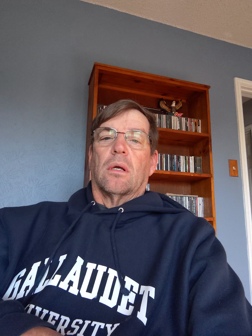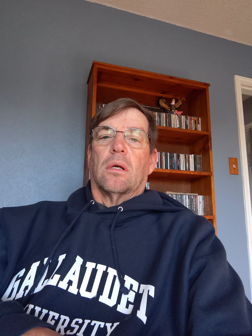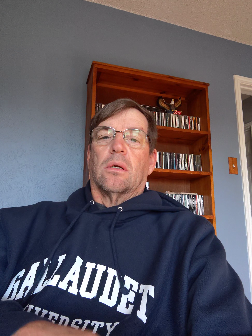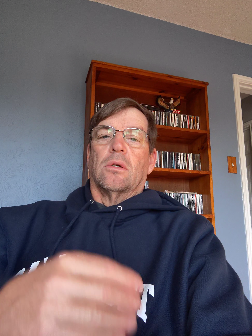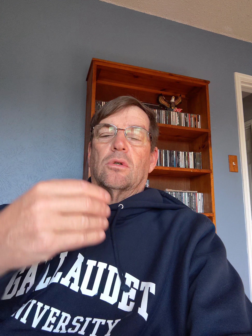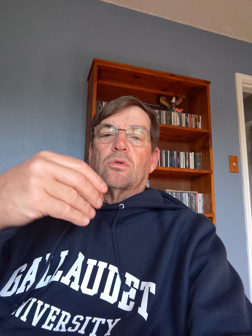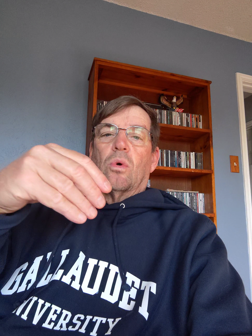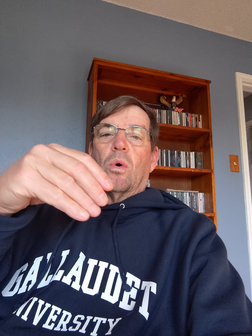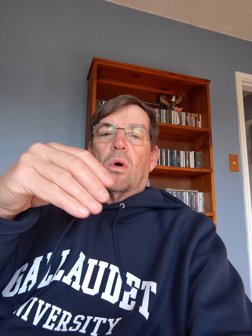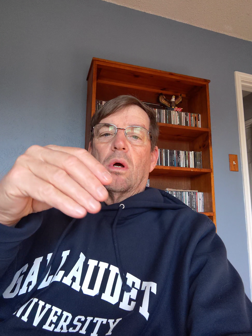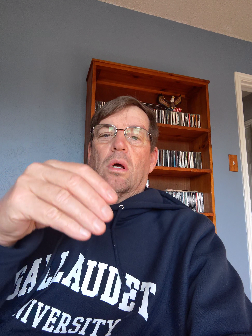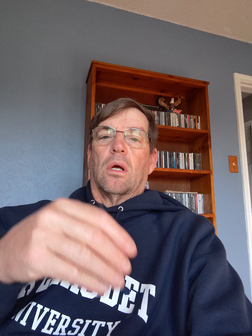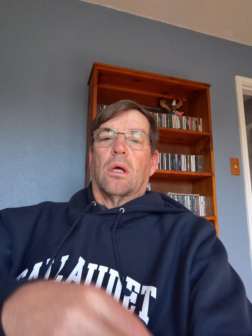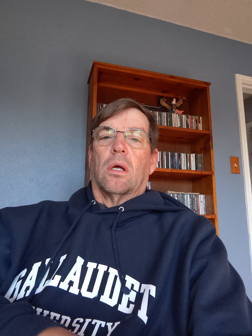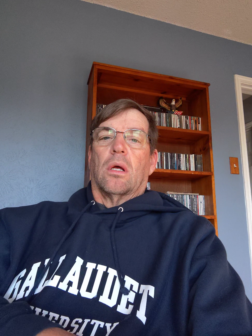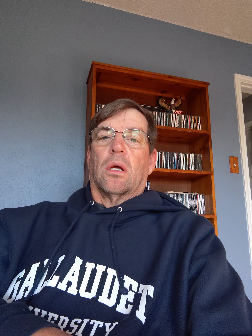store